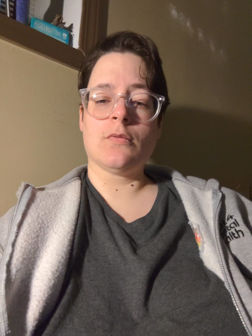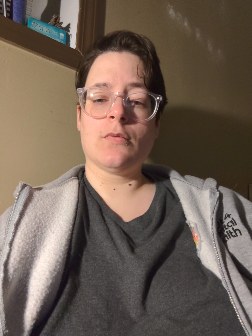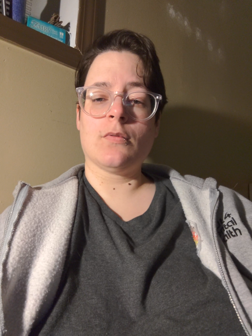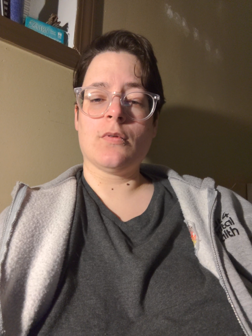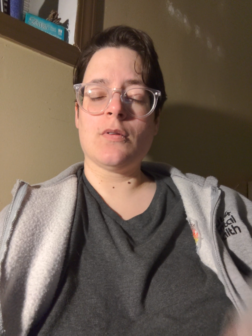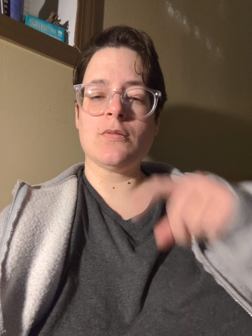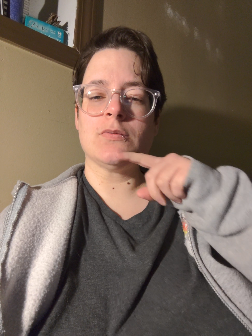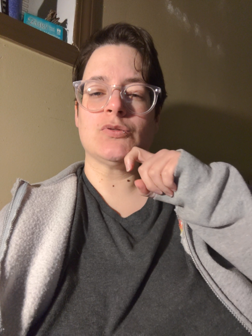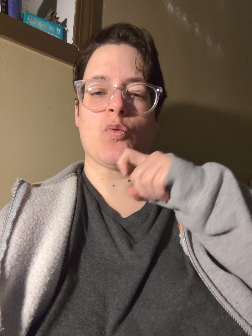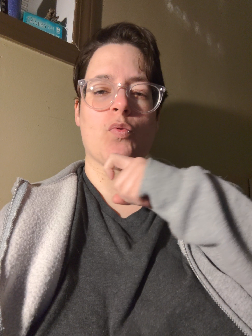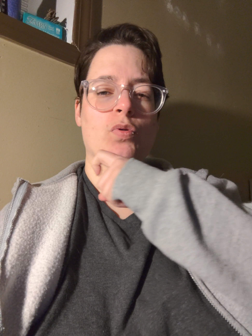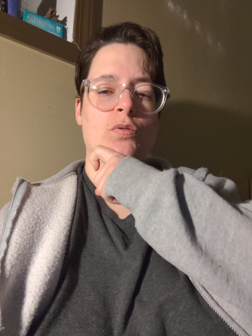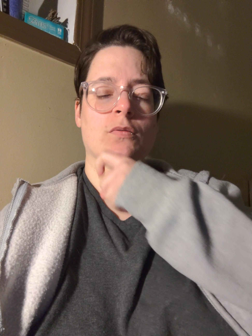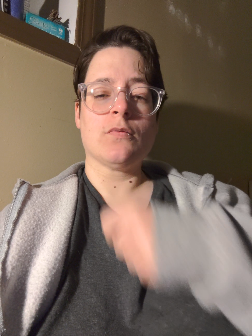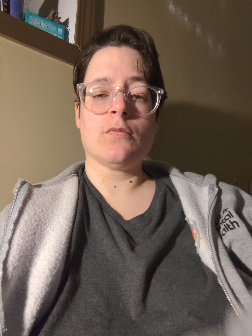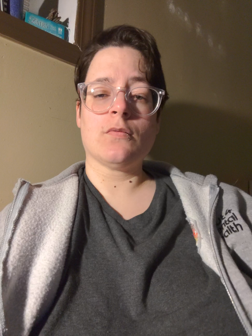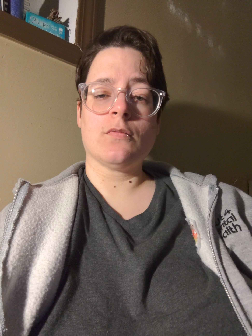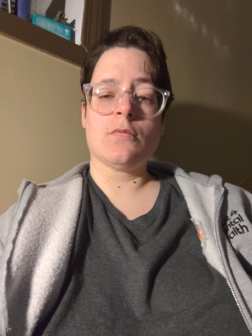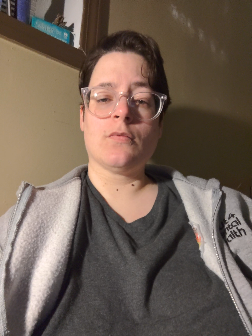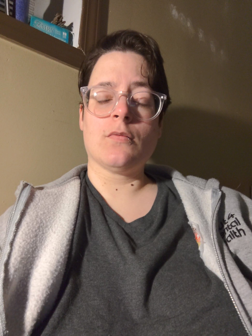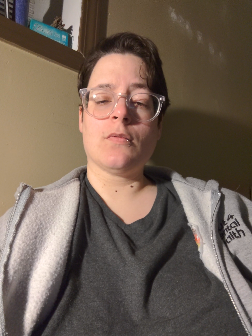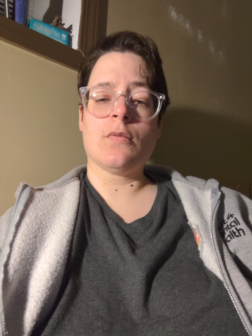cereal